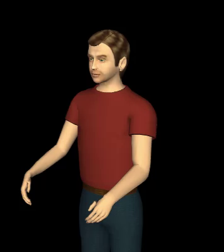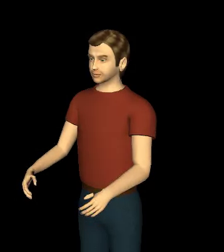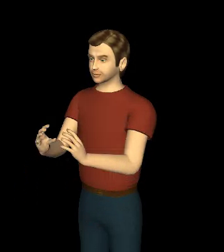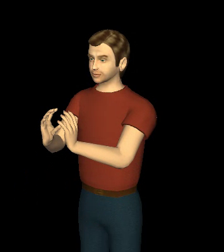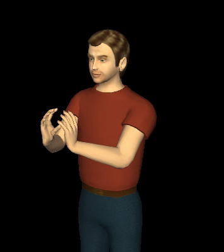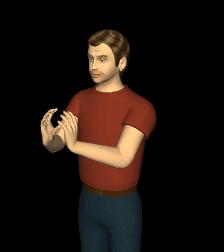أرض